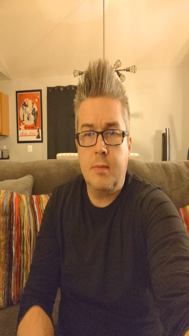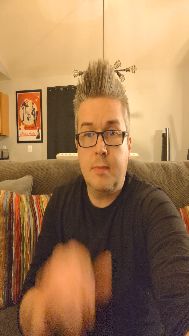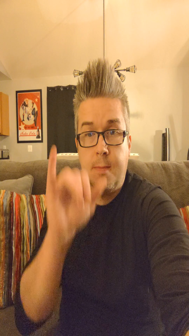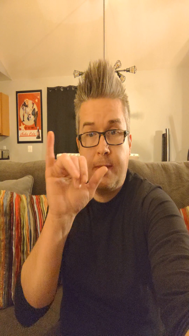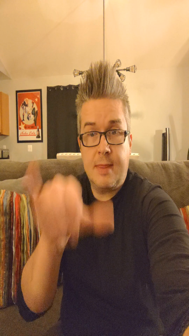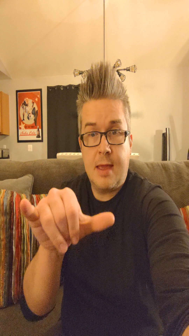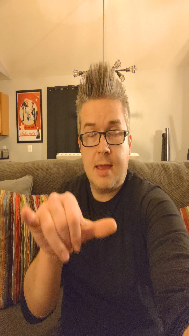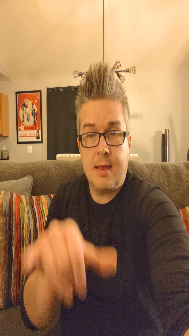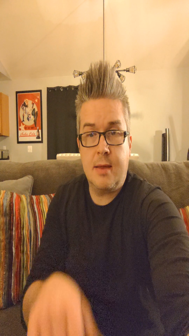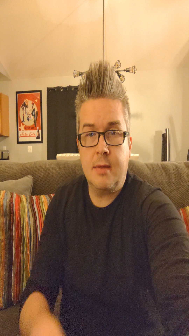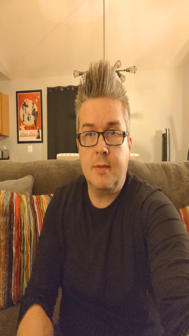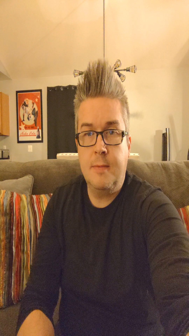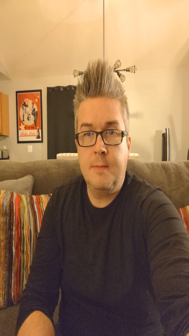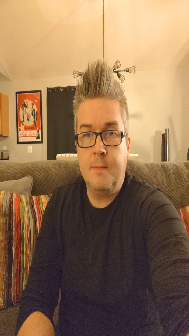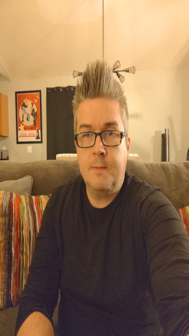that